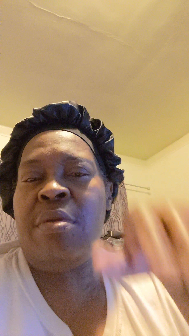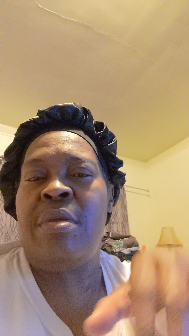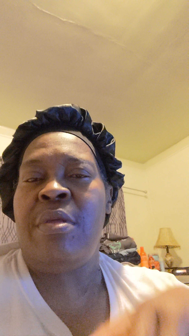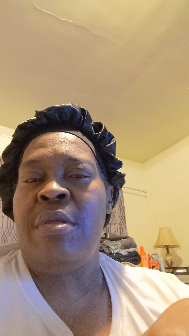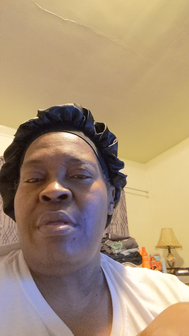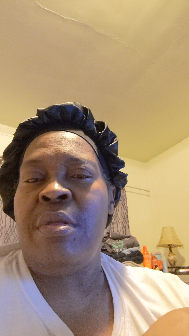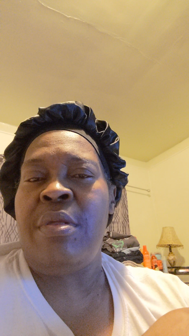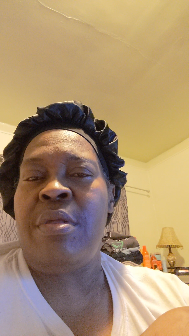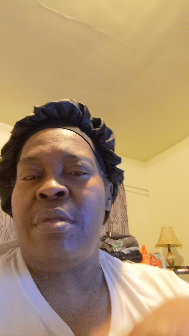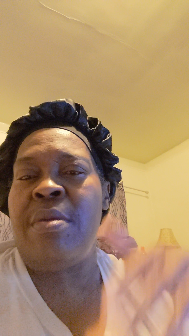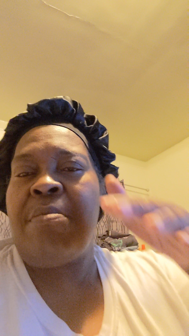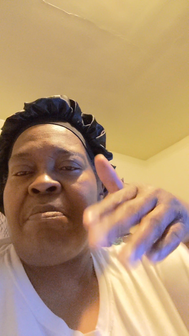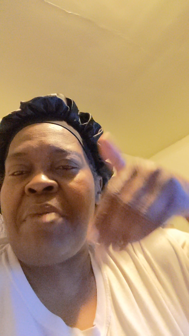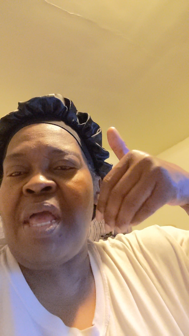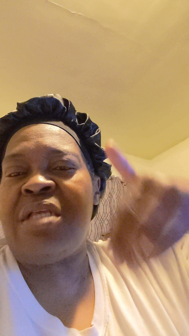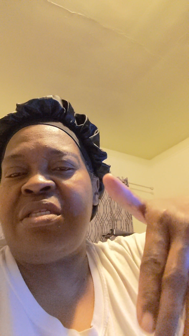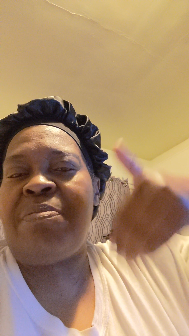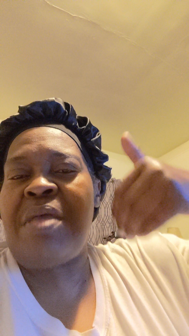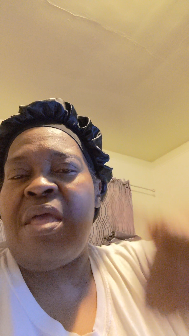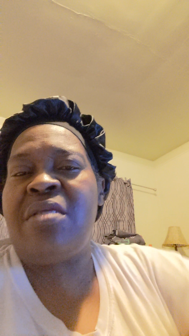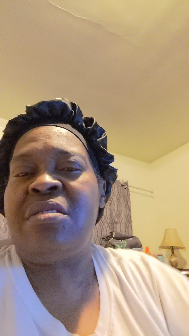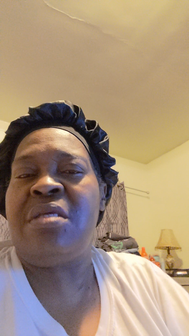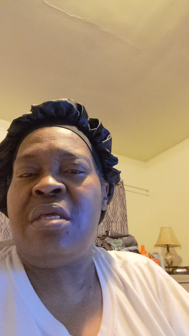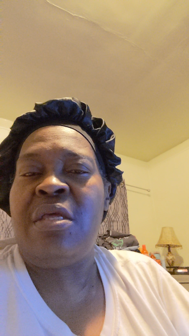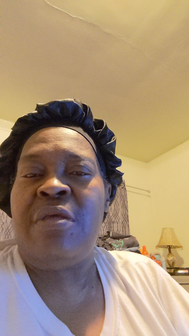pants